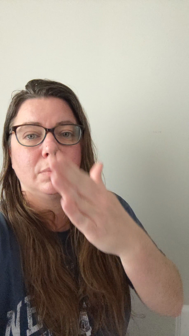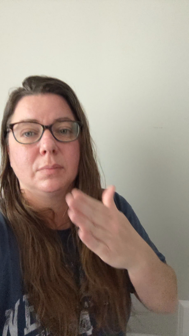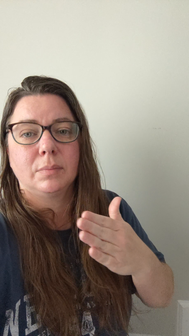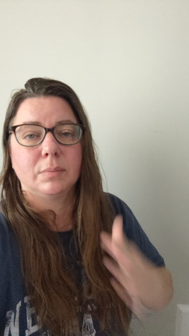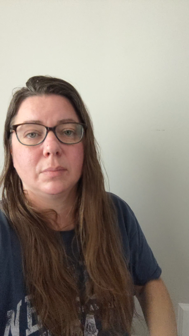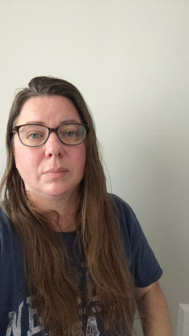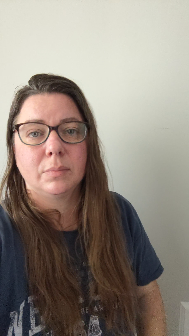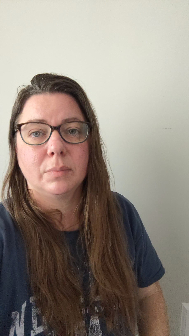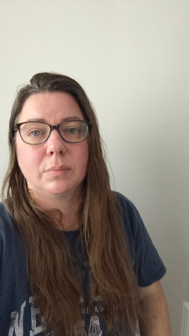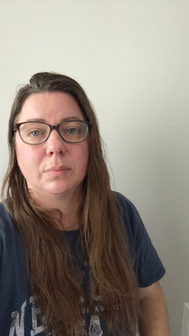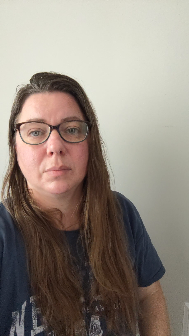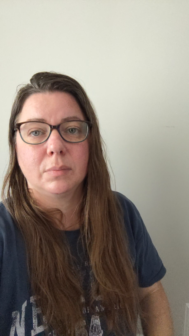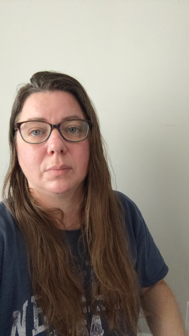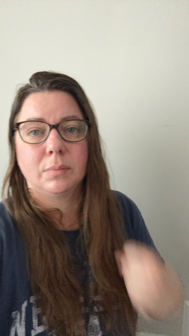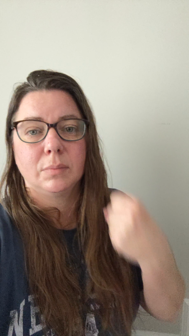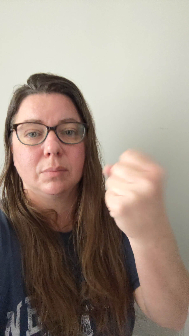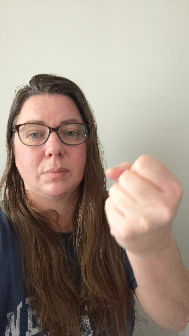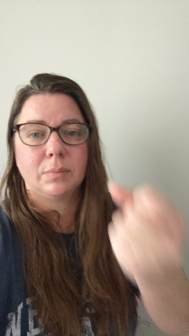drive